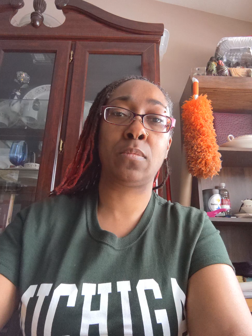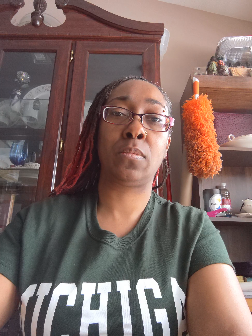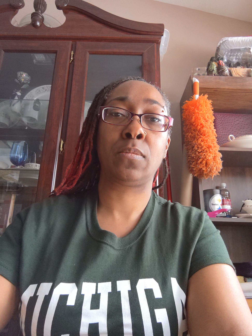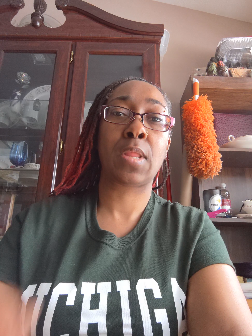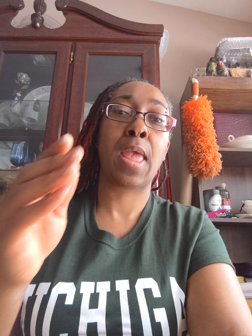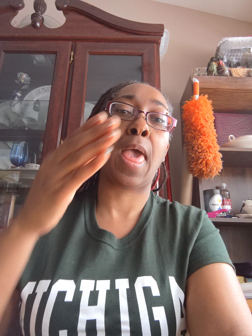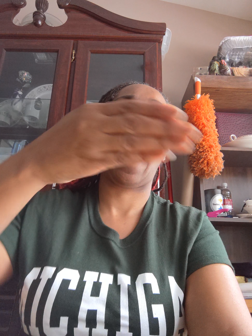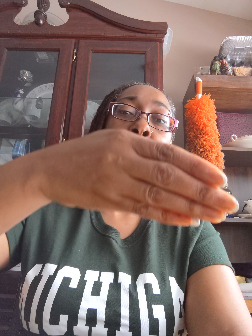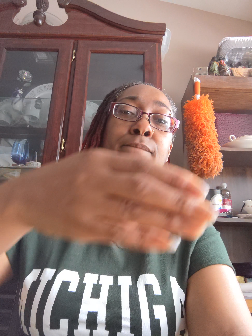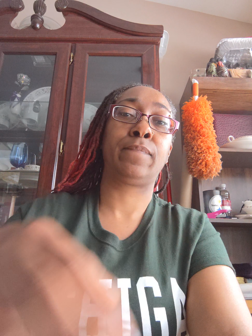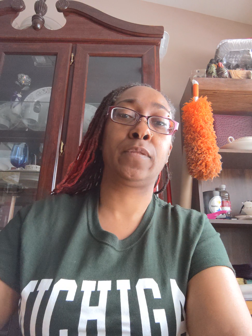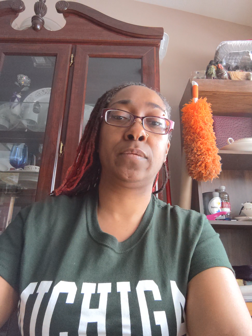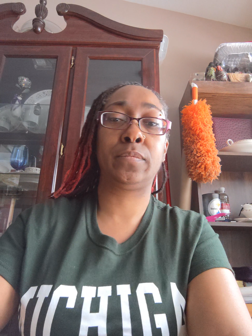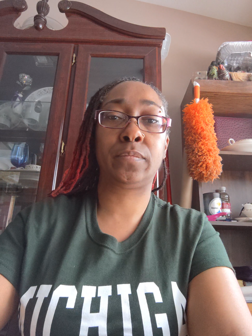after